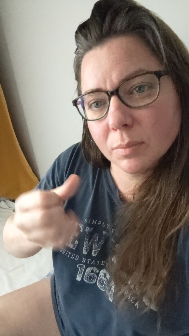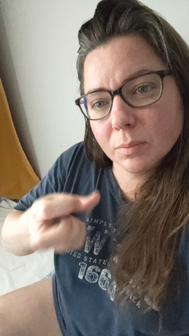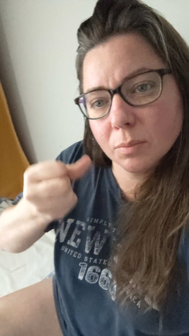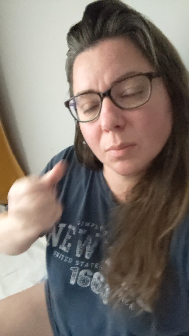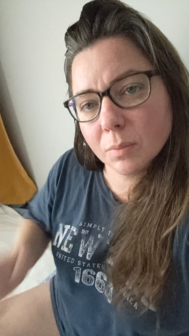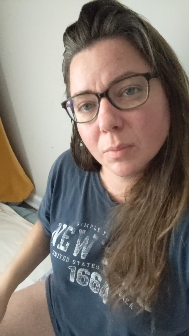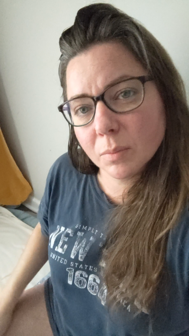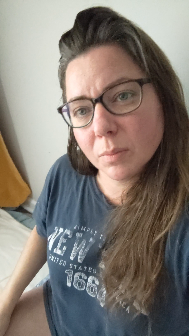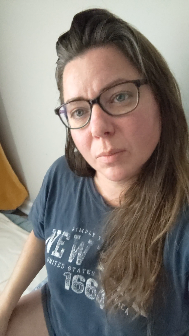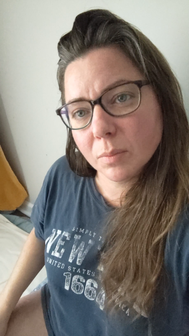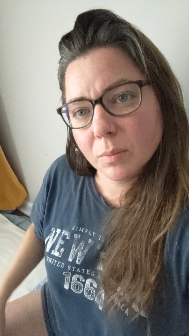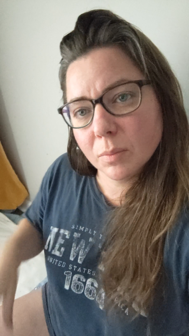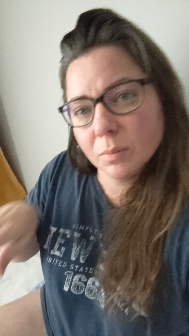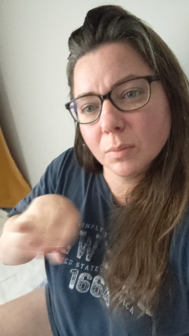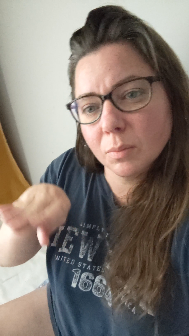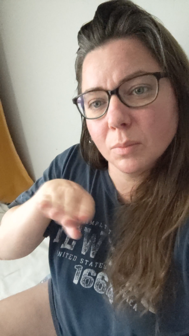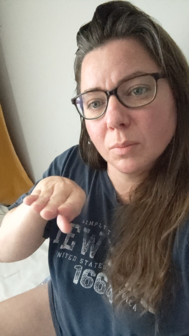boots